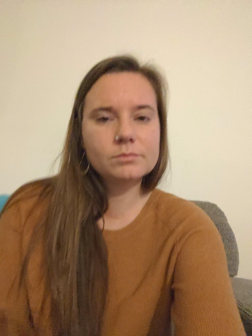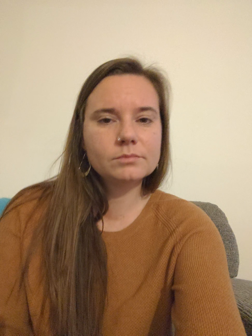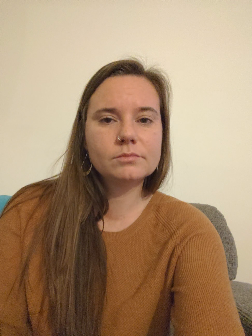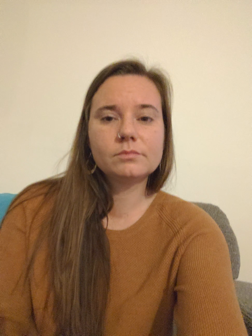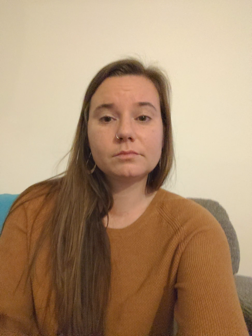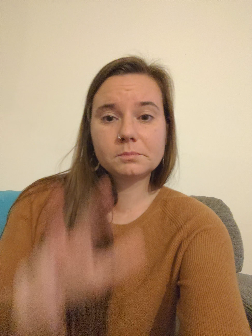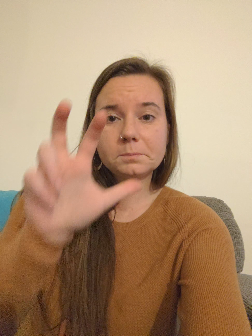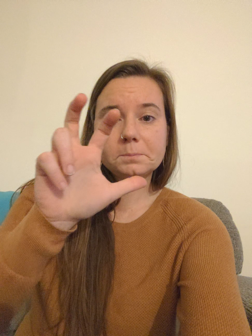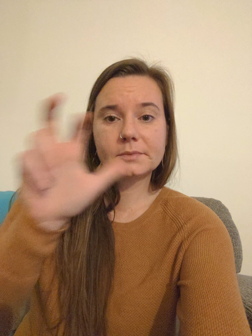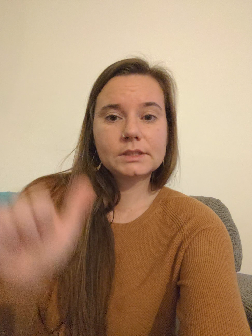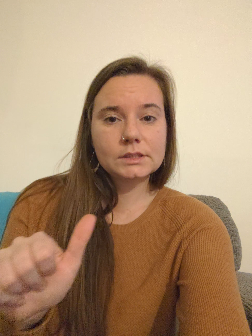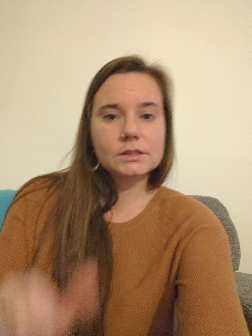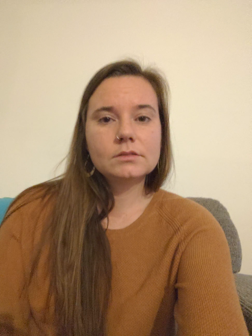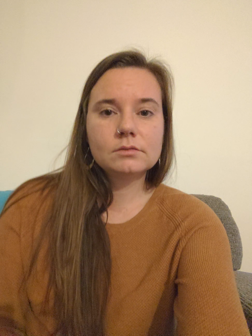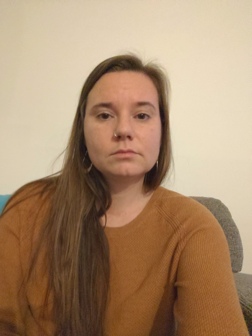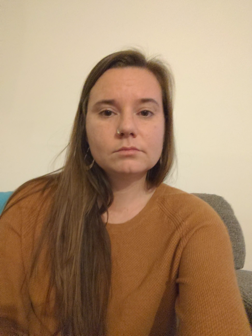pizza